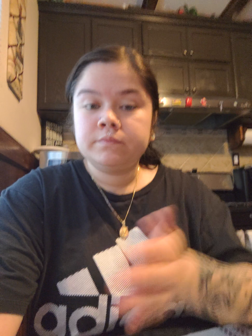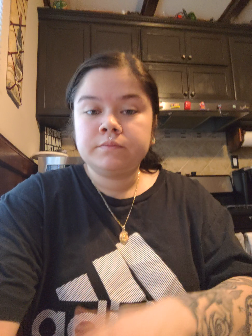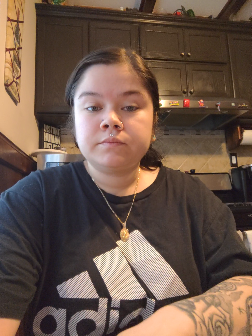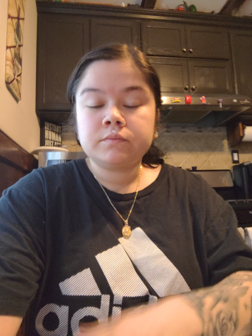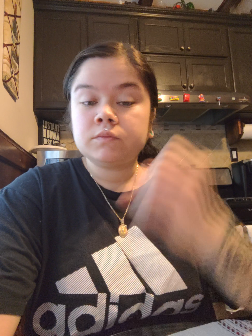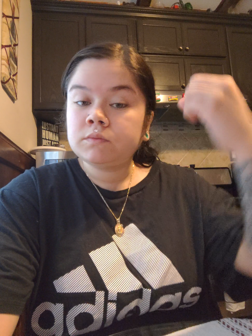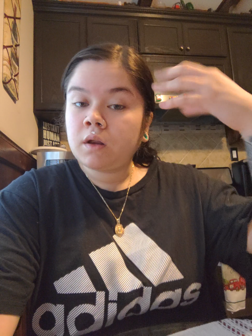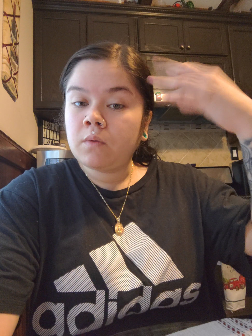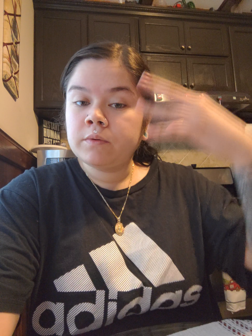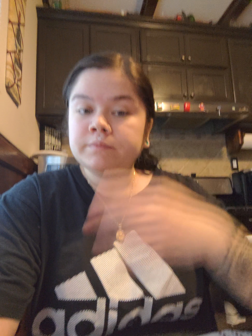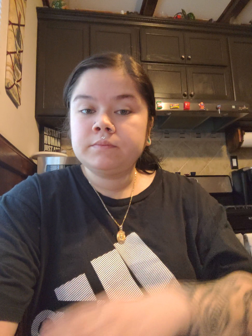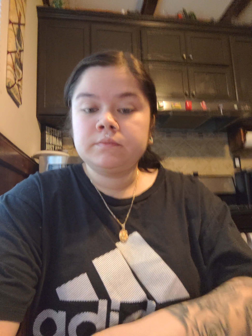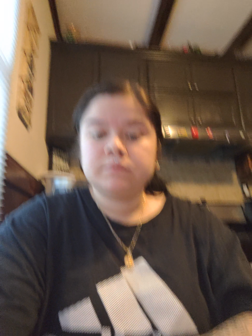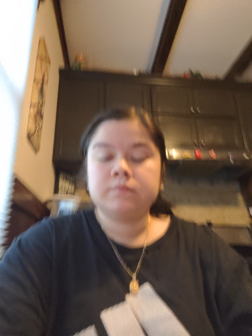shower